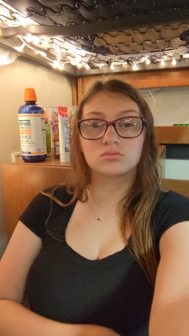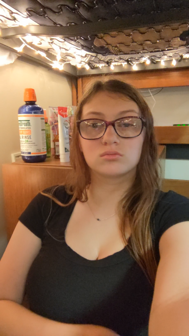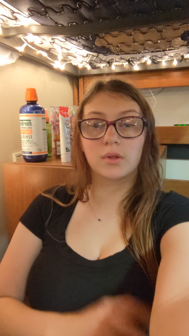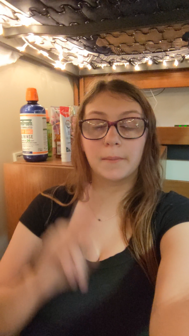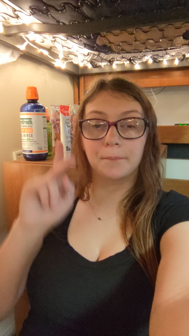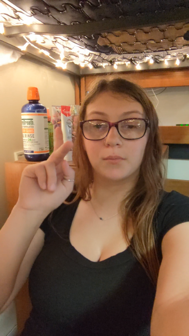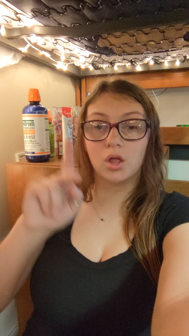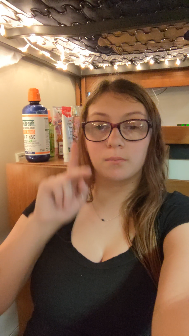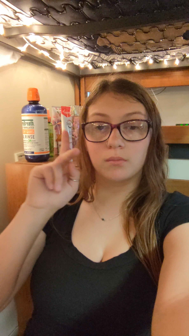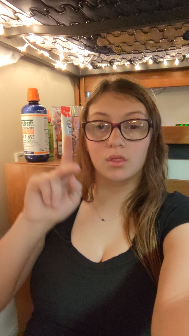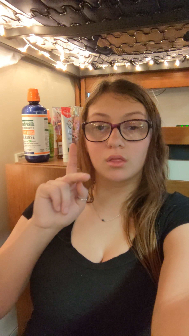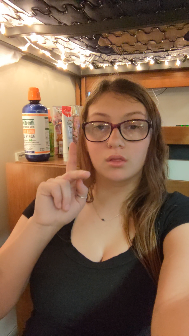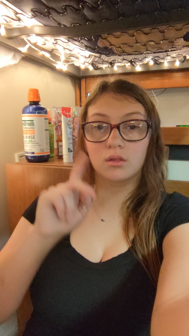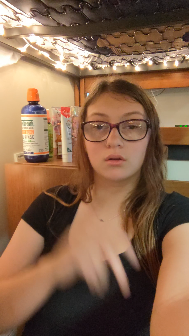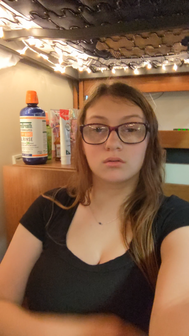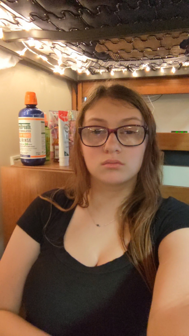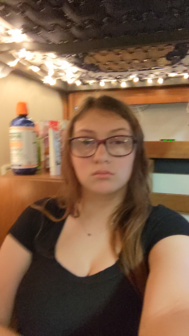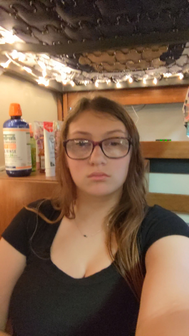people